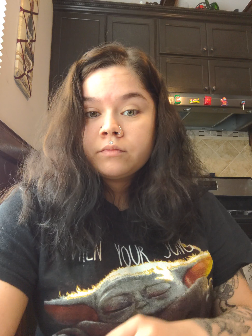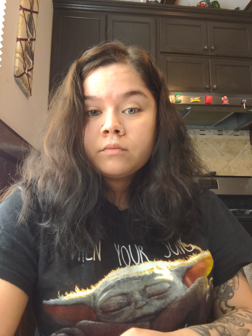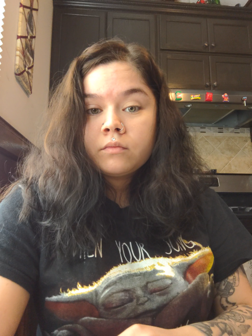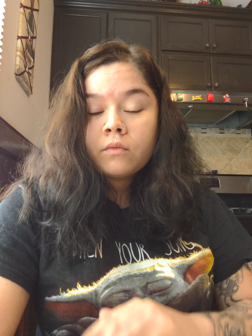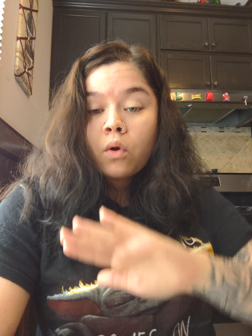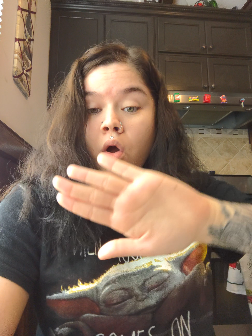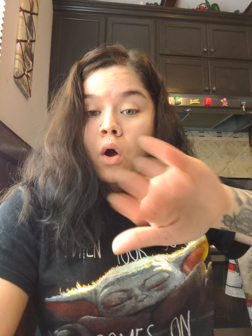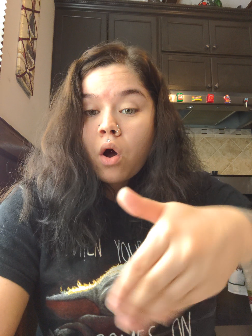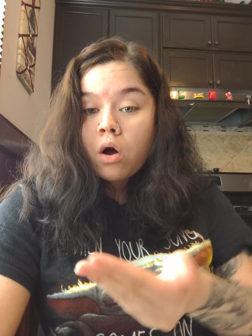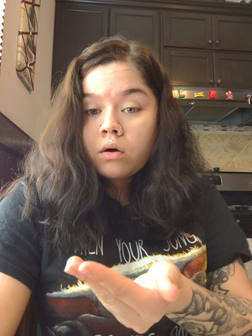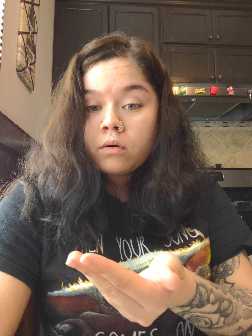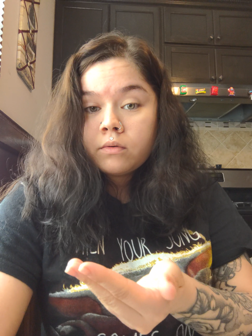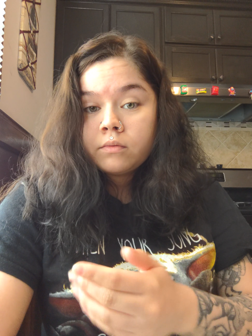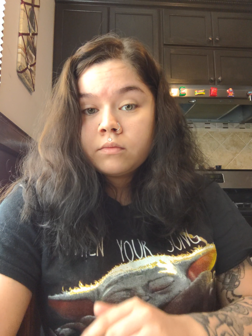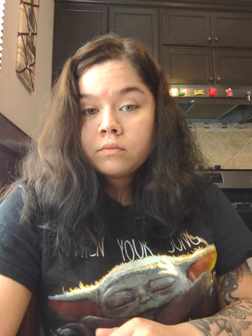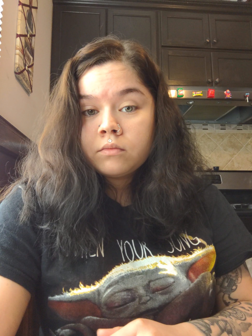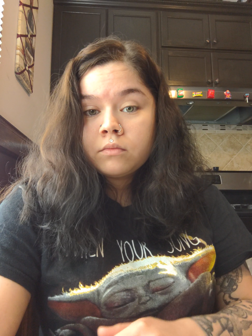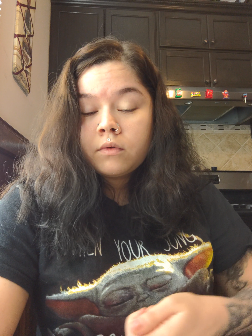all